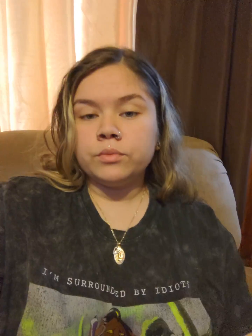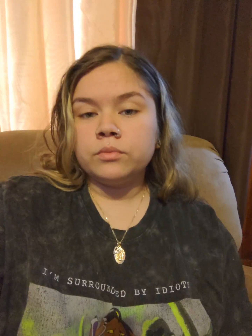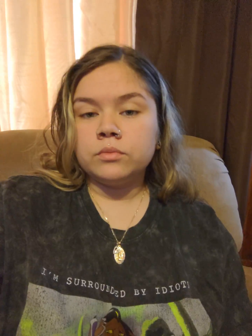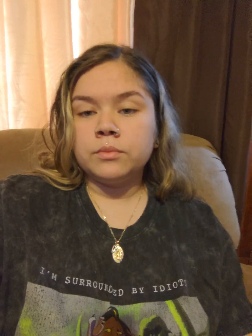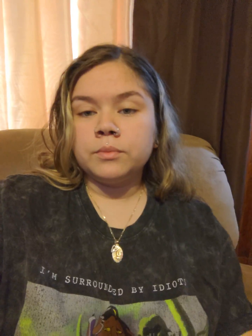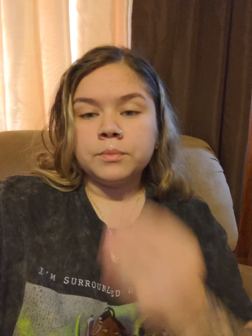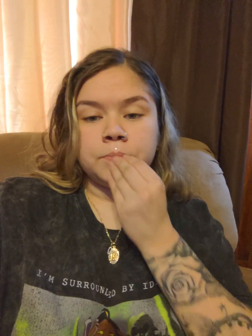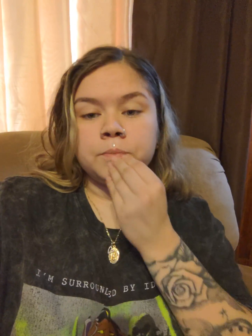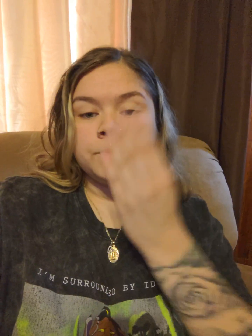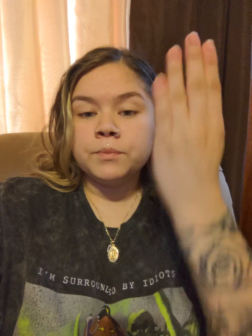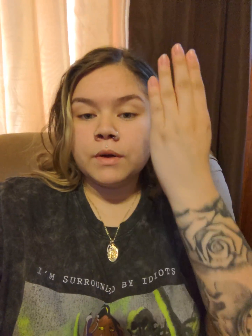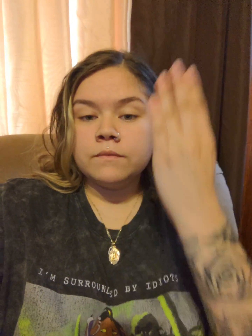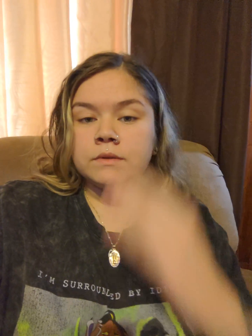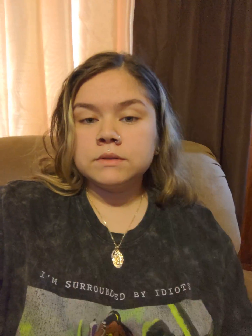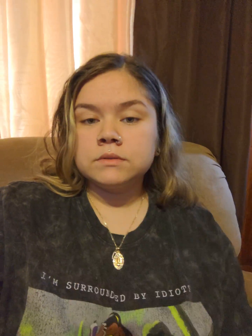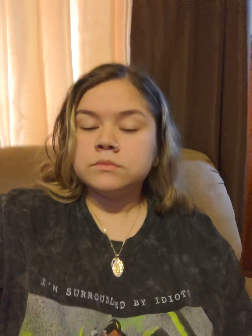breakfast